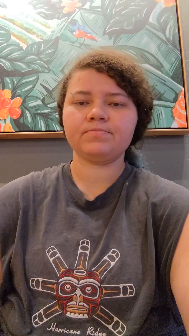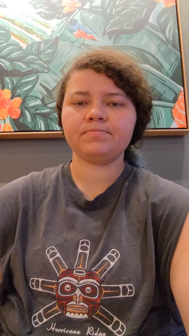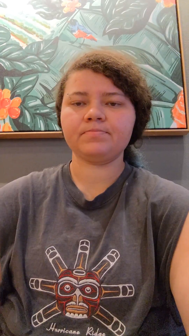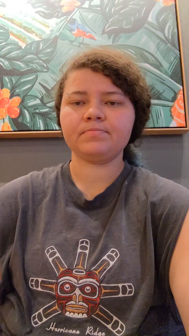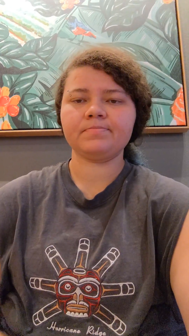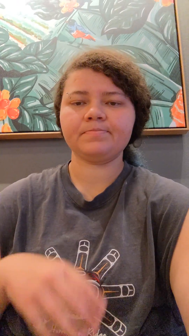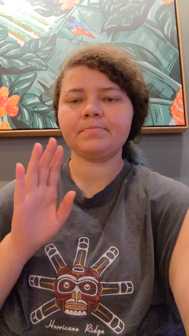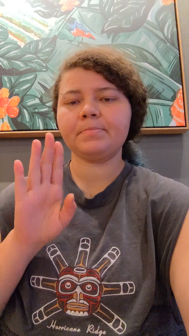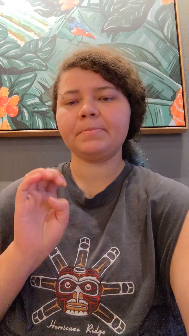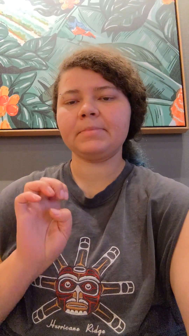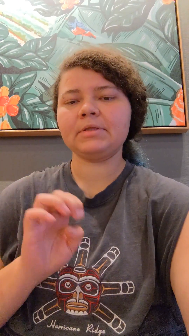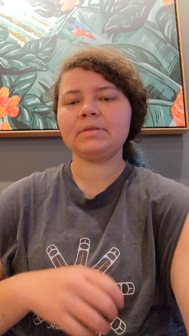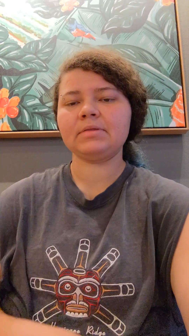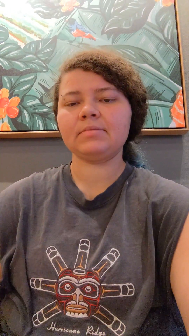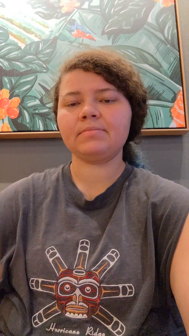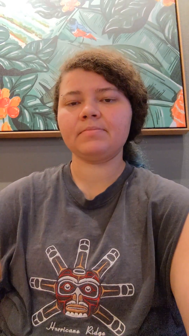be